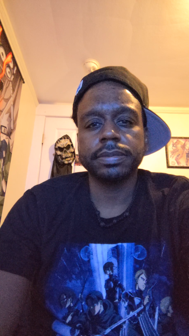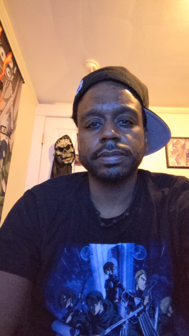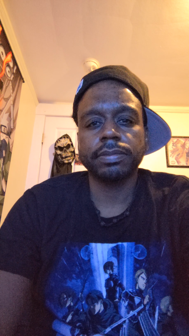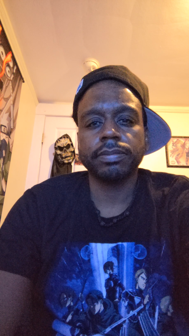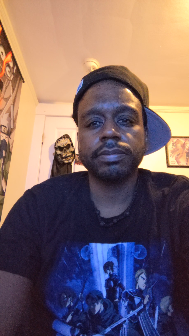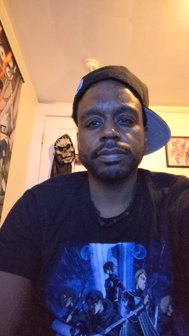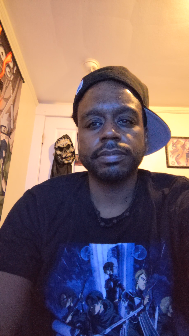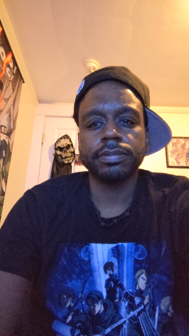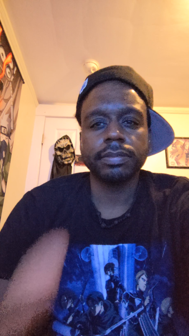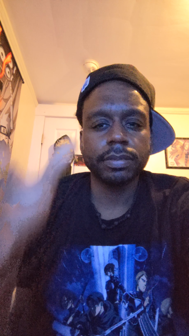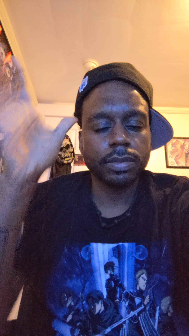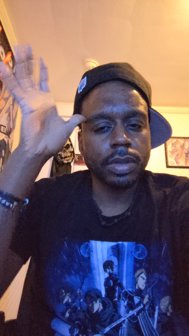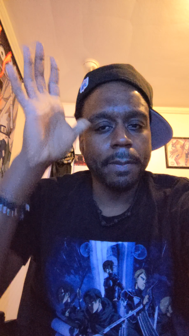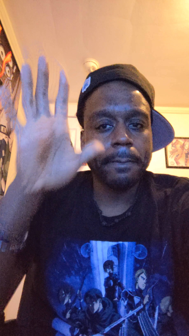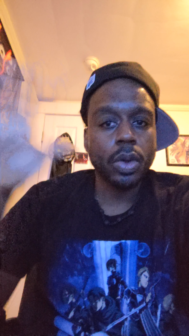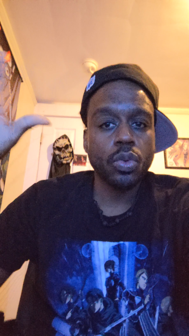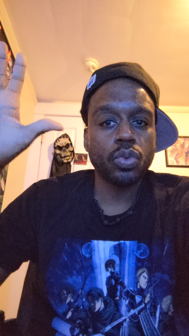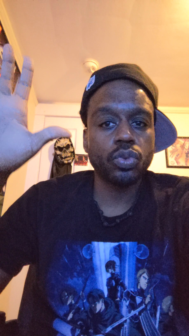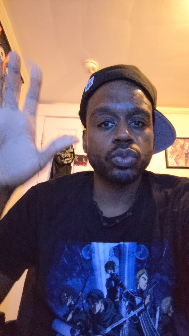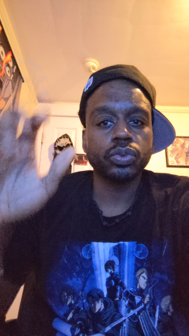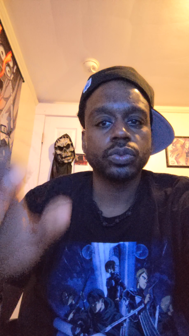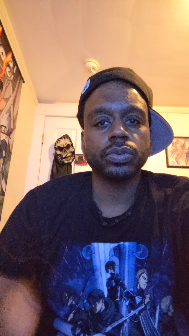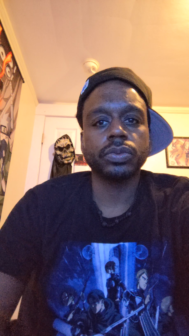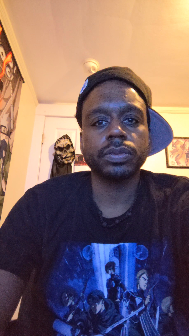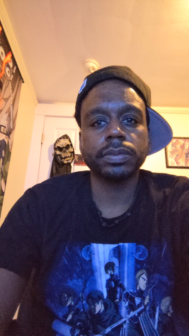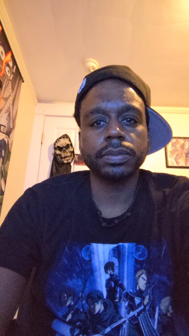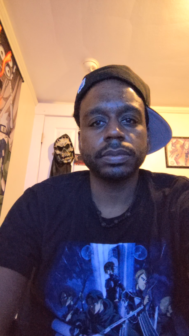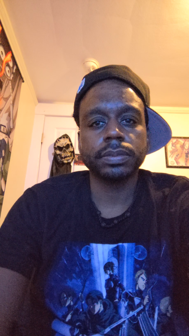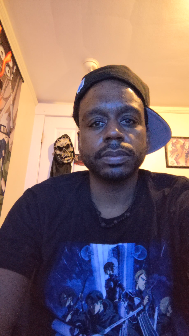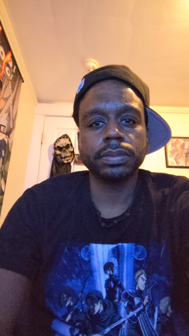moose